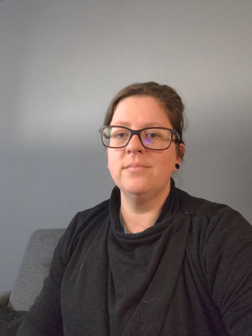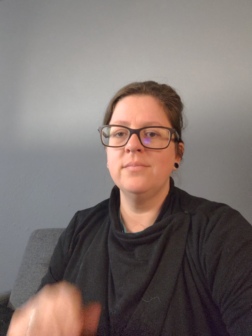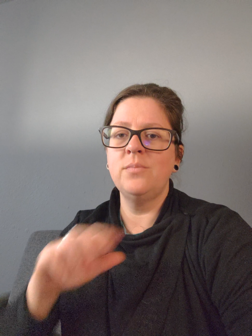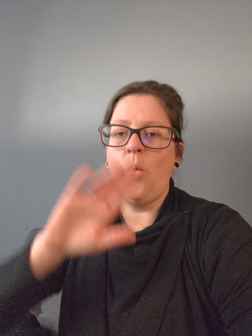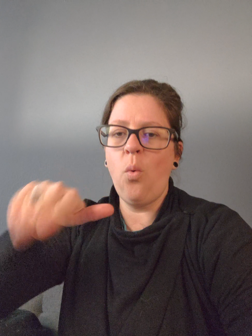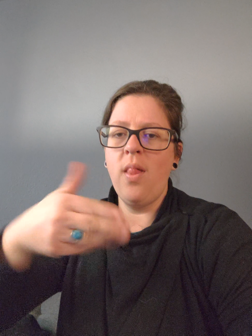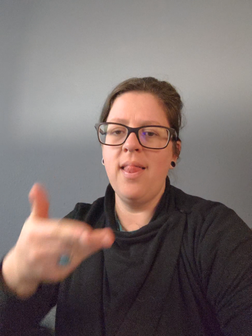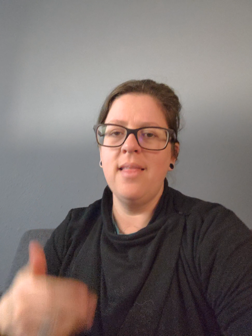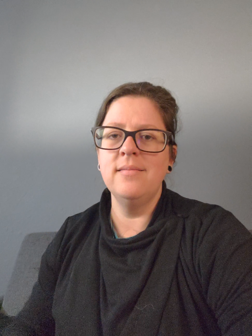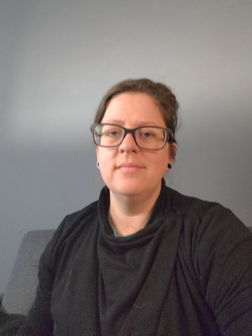all